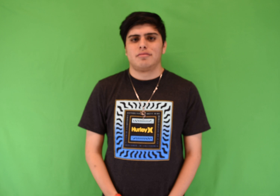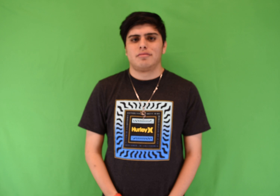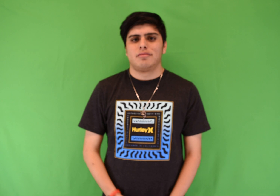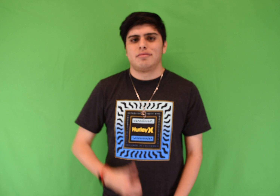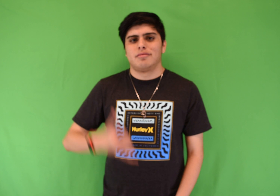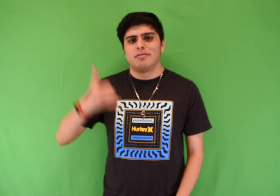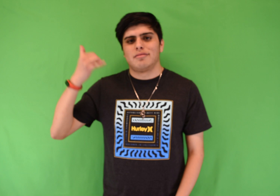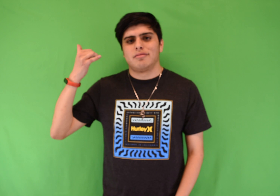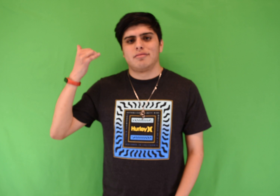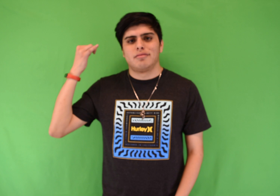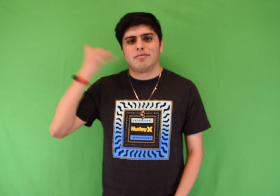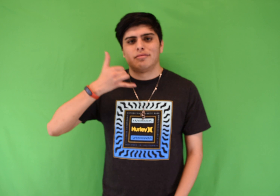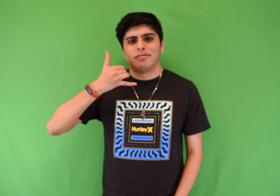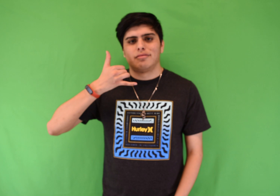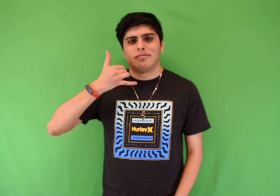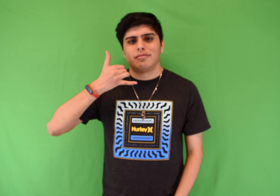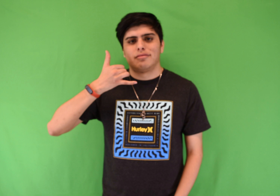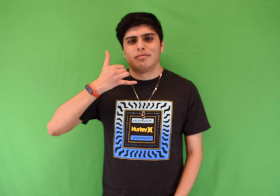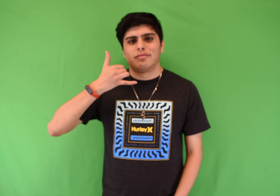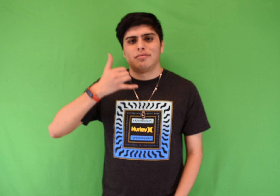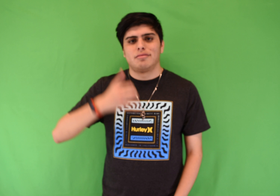llamar